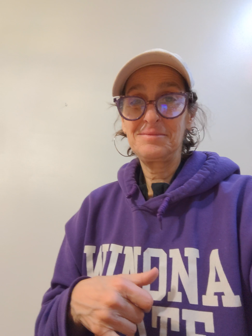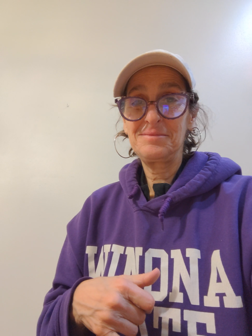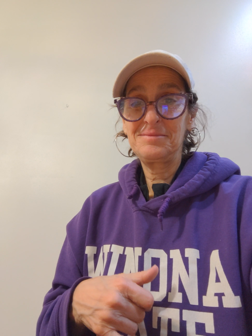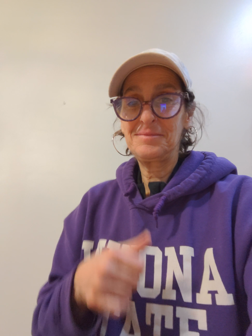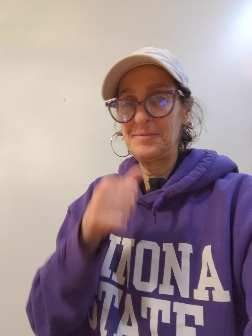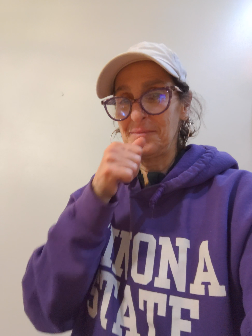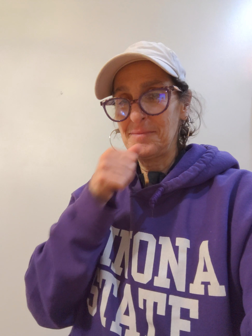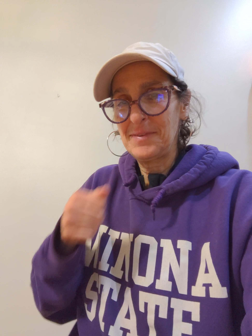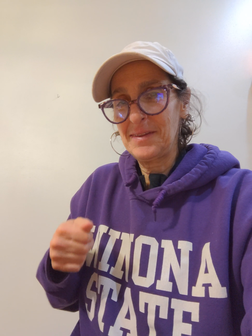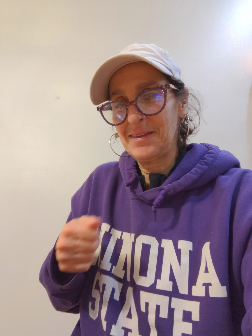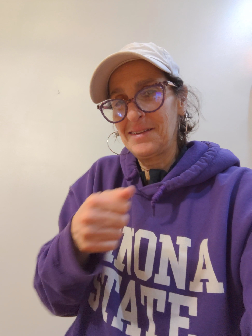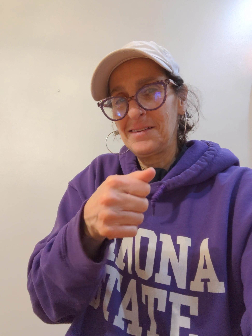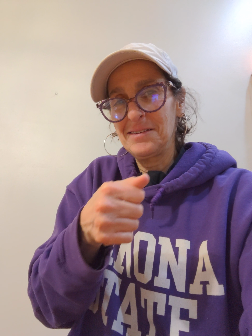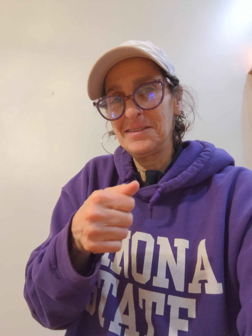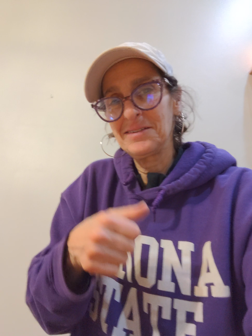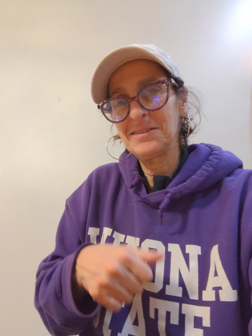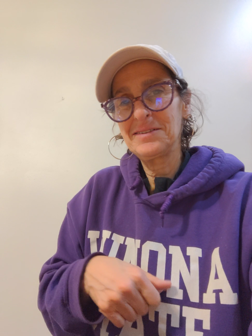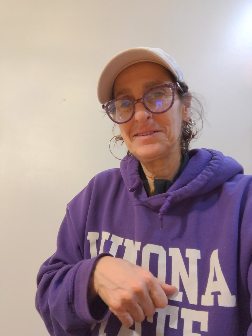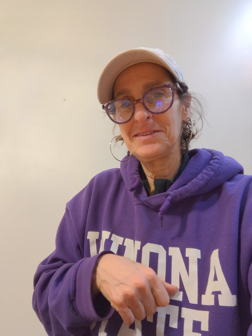hide